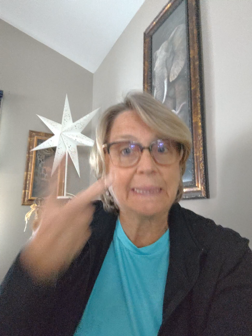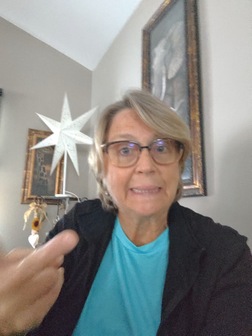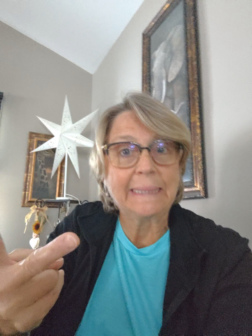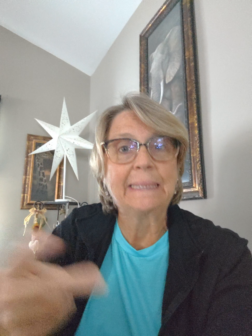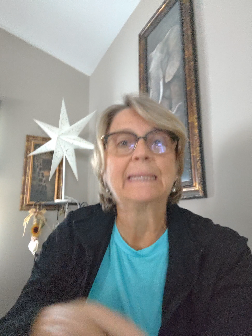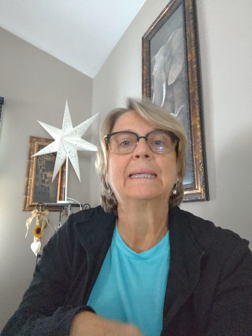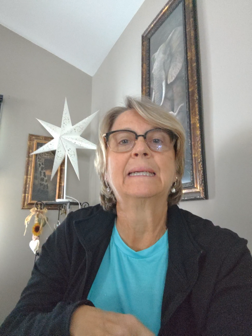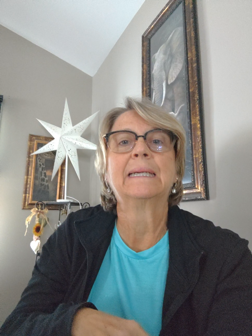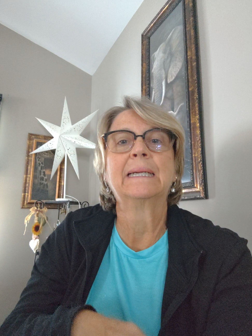see